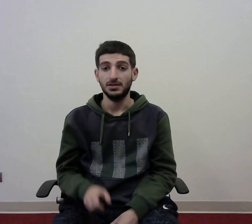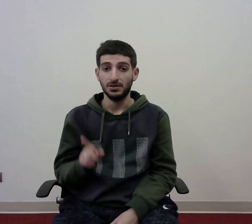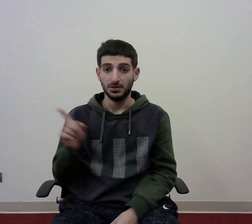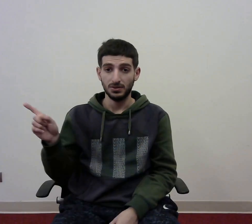mən